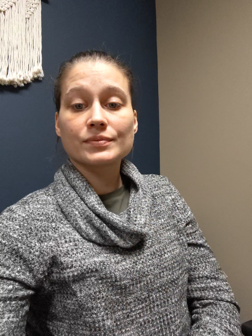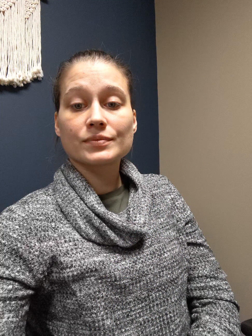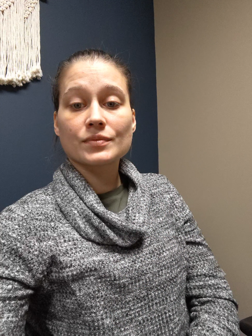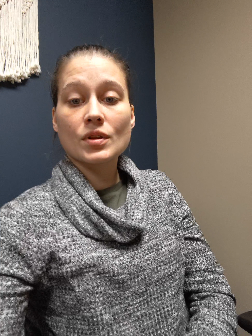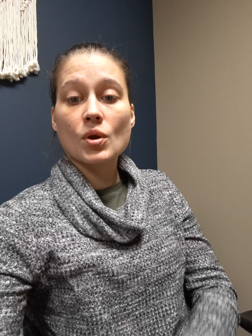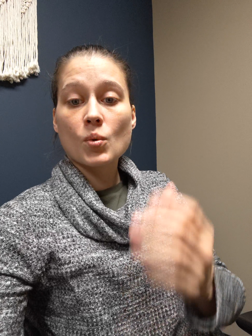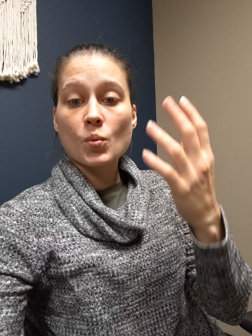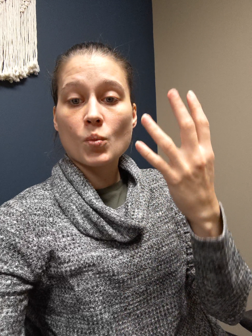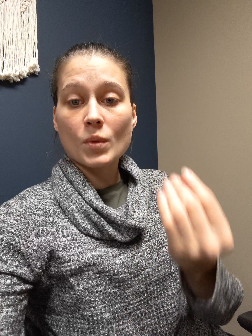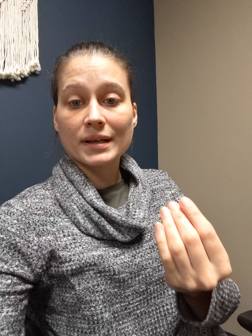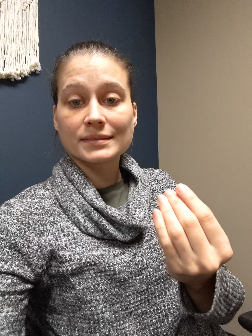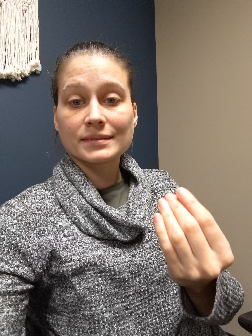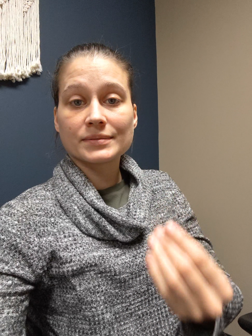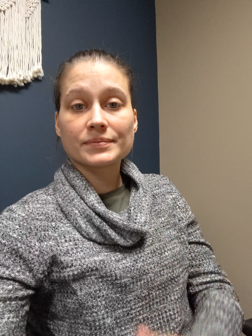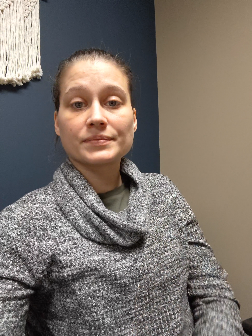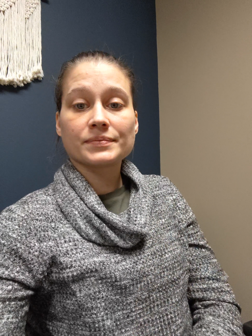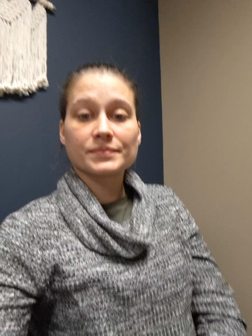wet